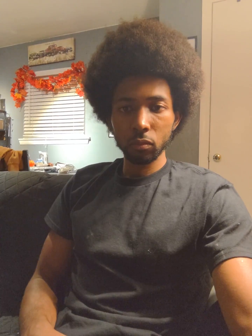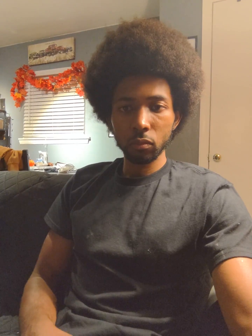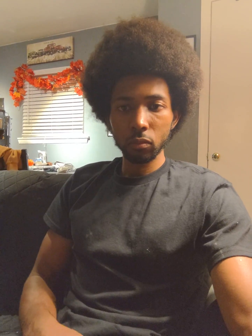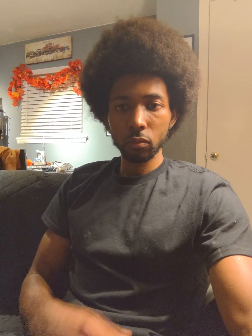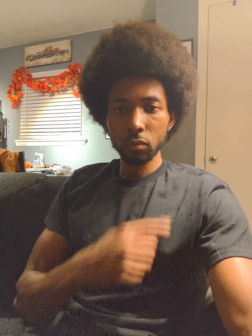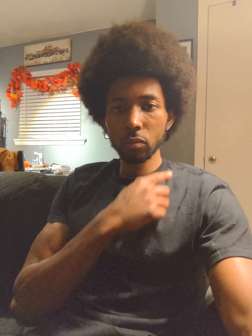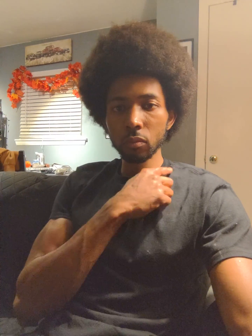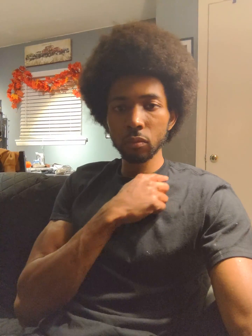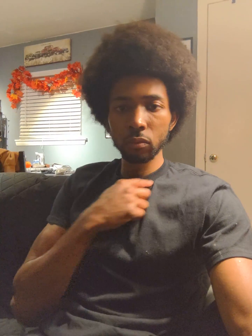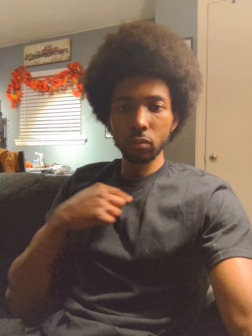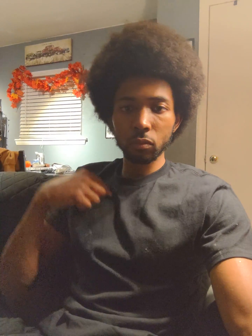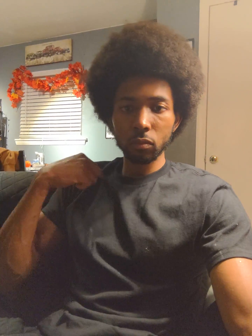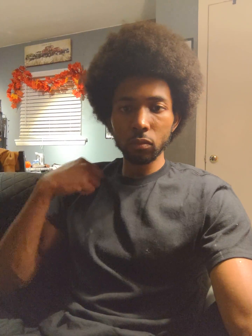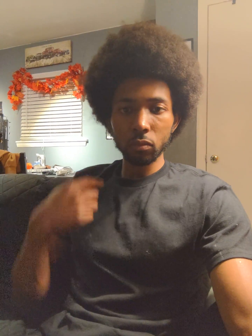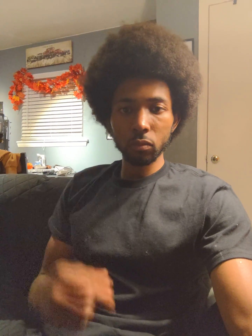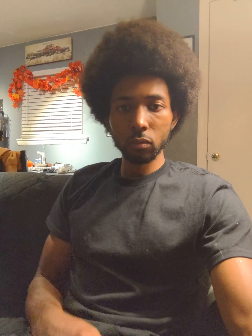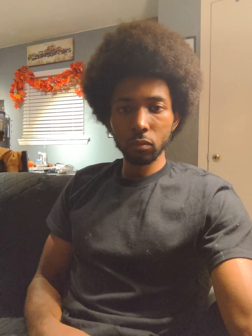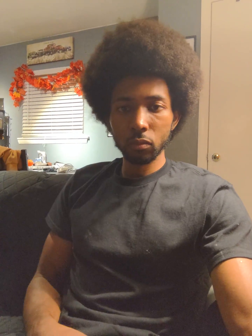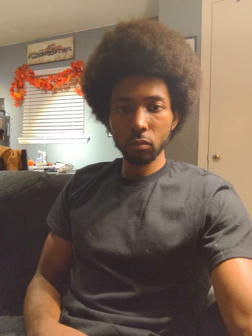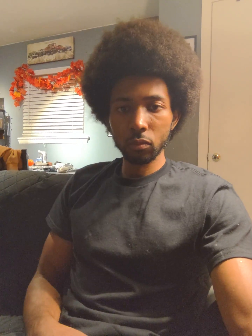necklace